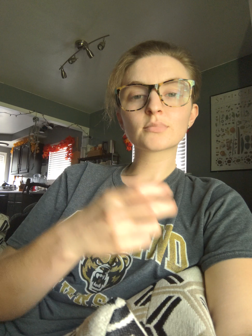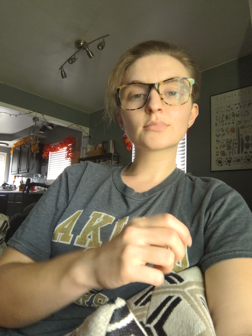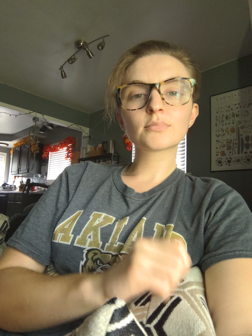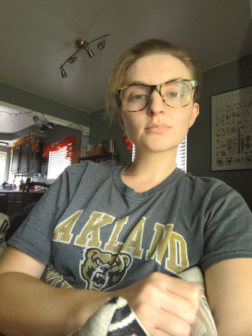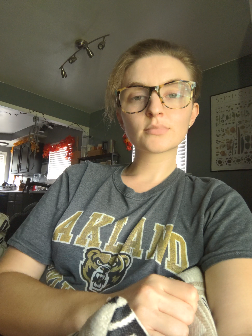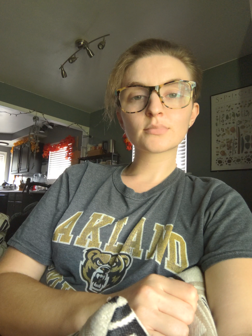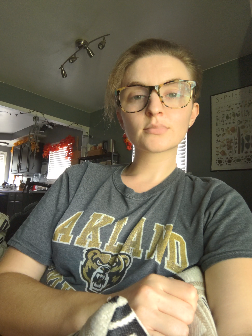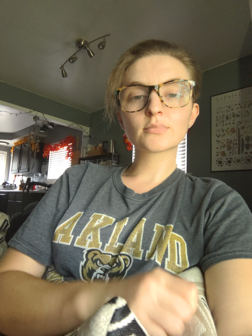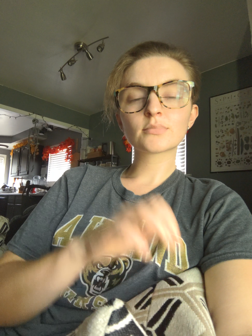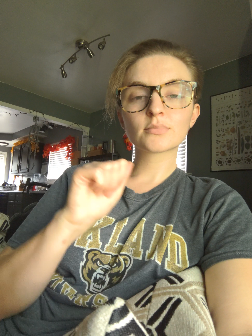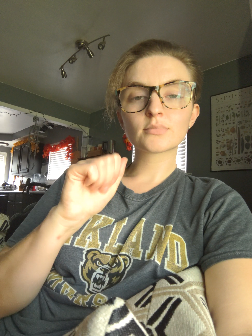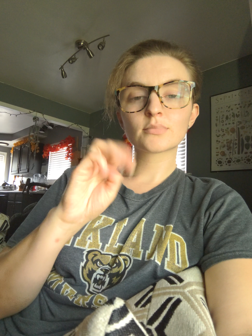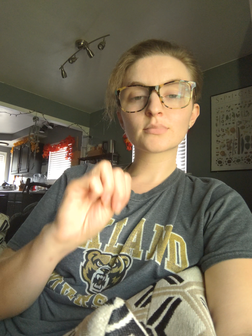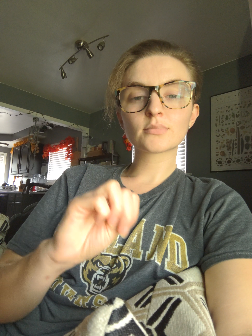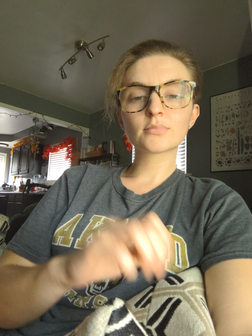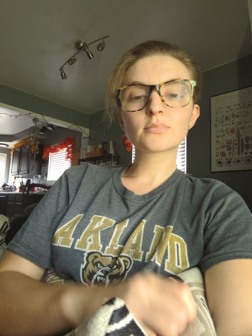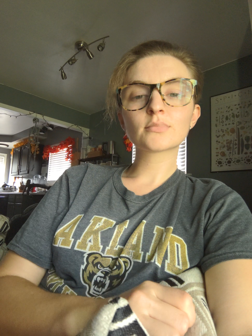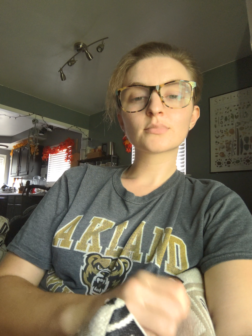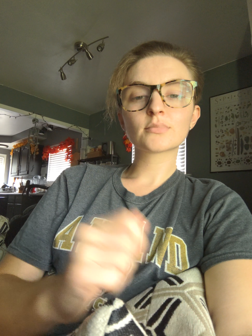am